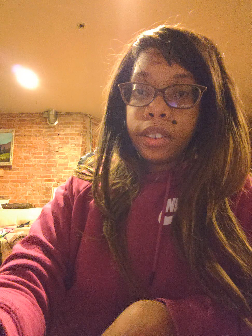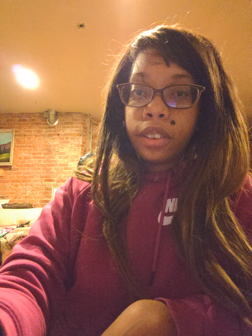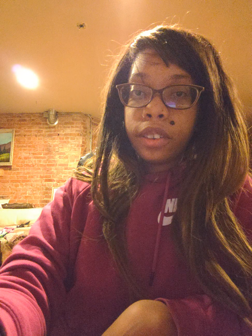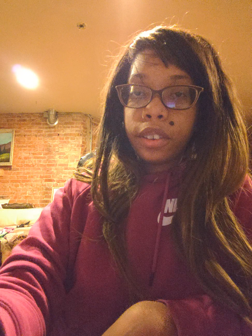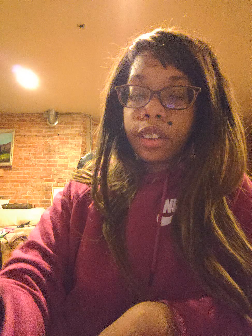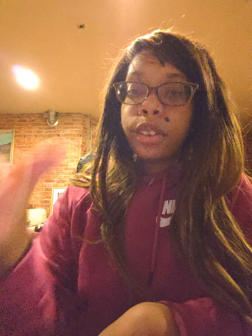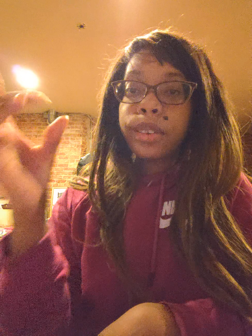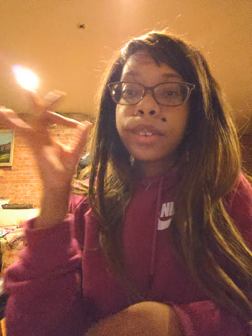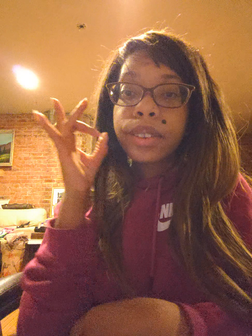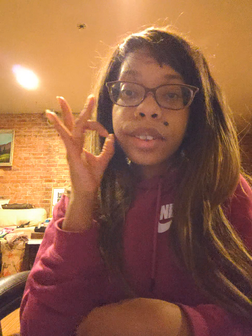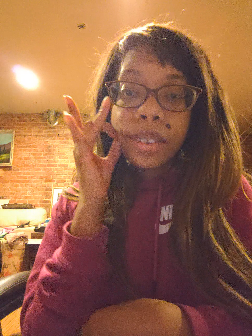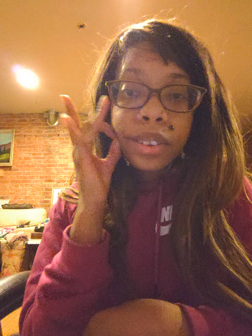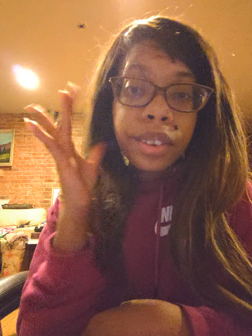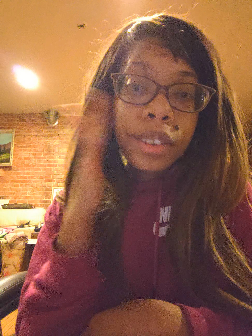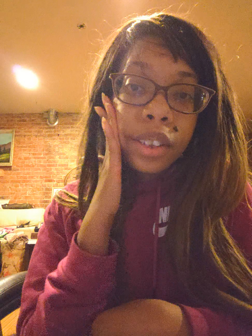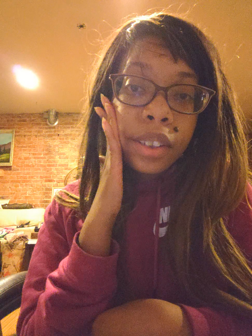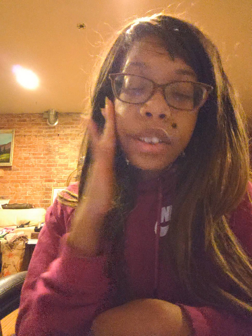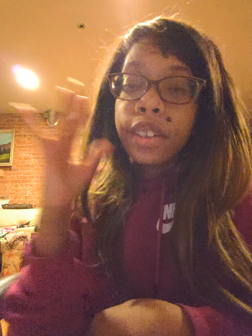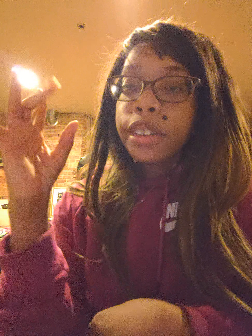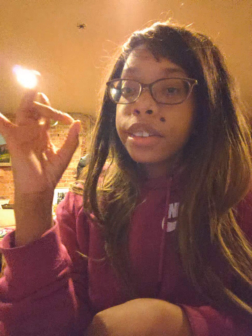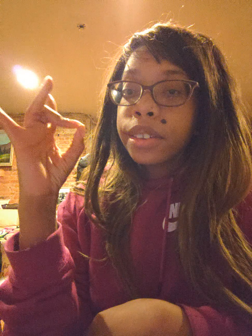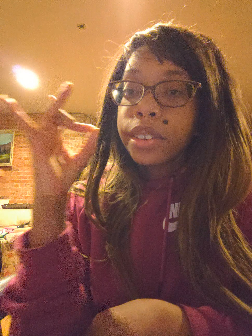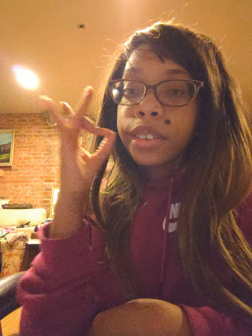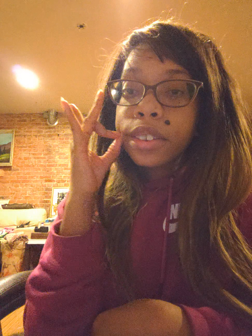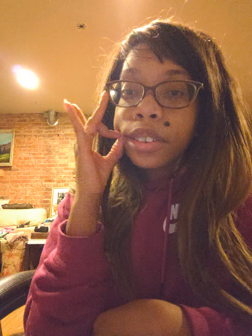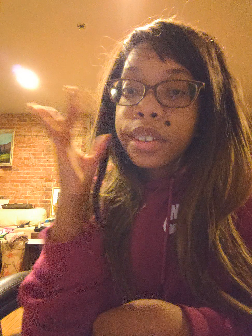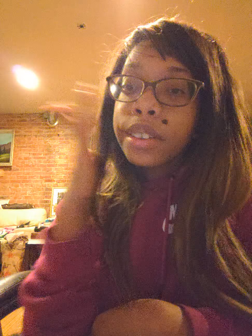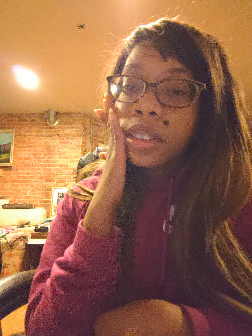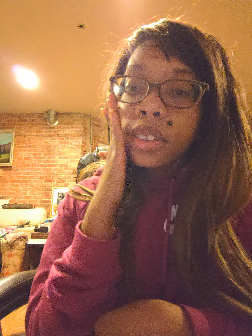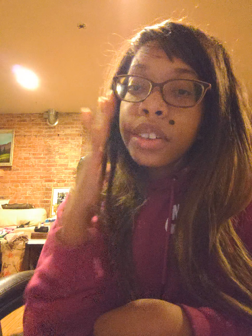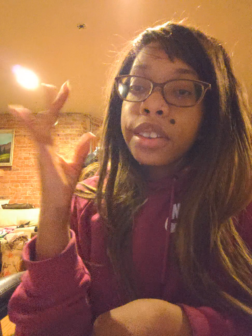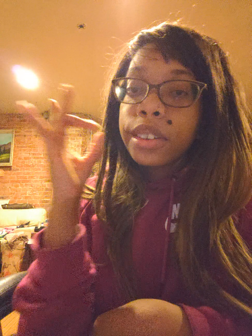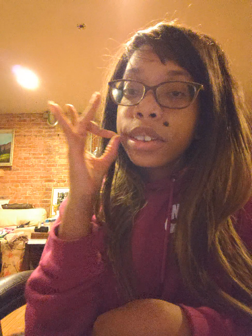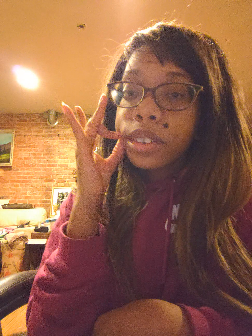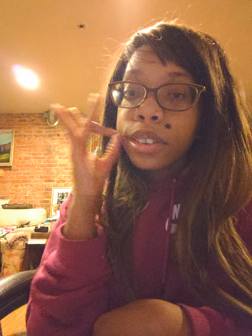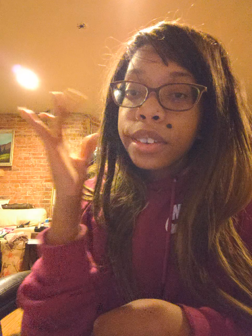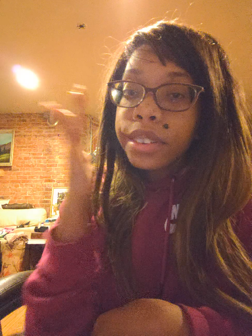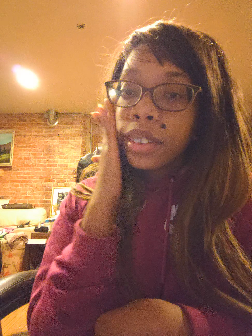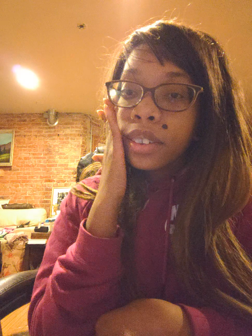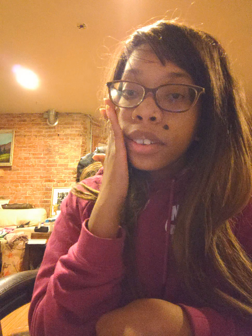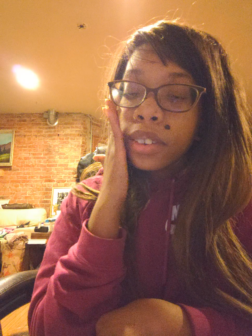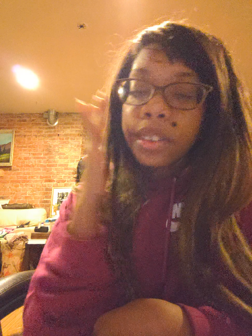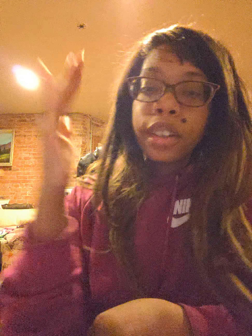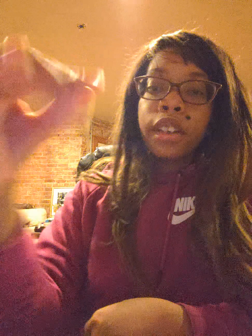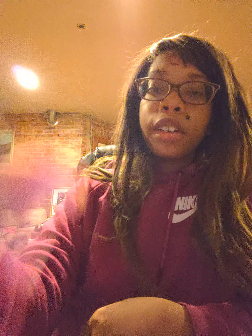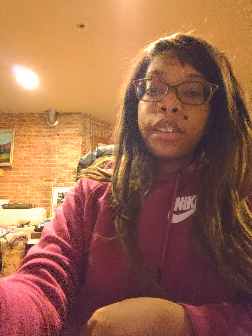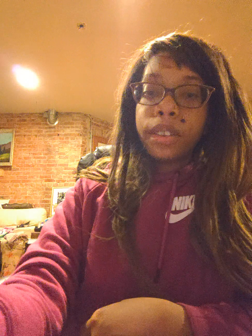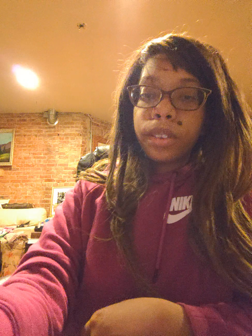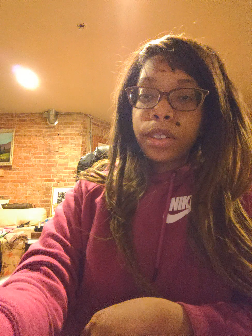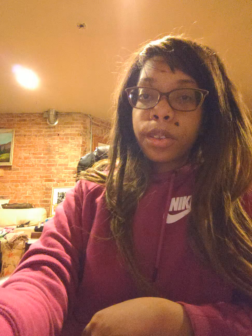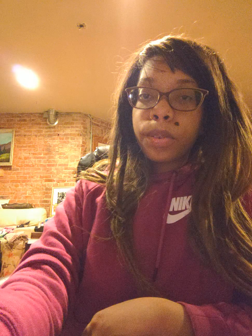bee